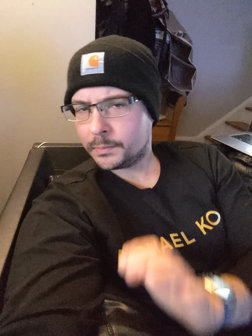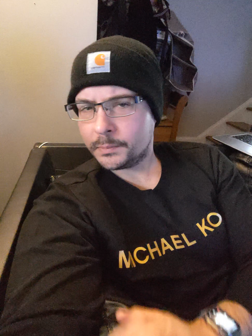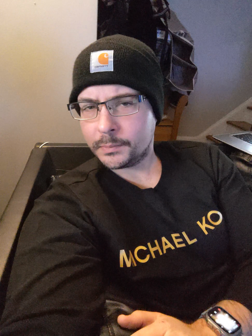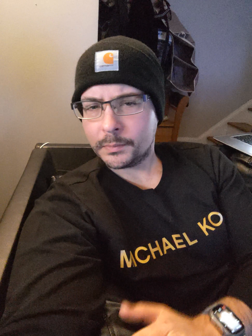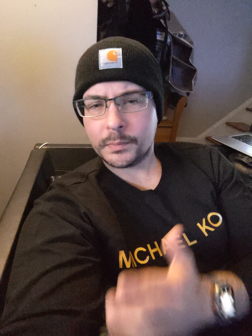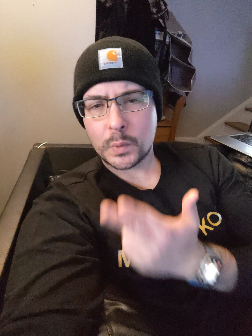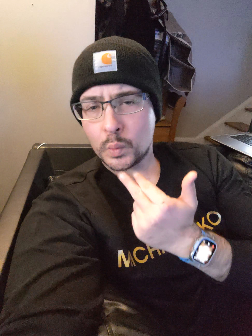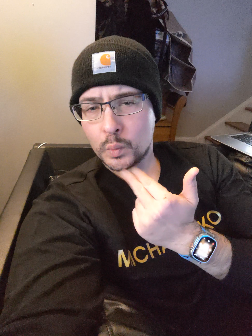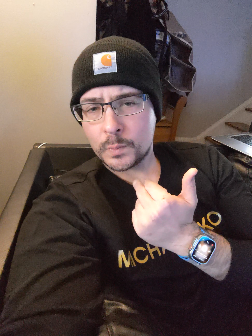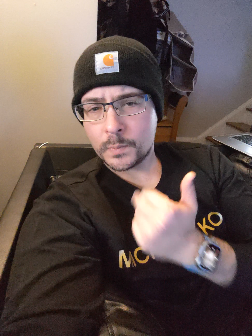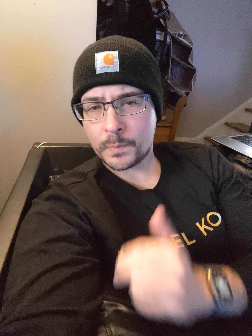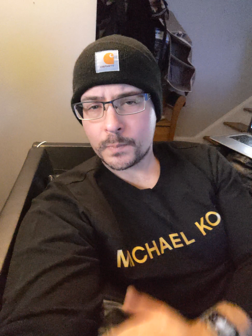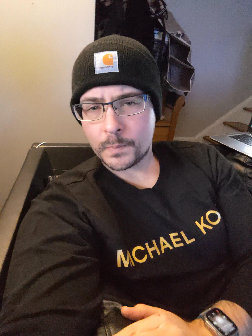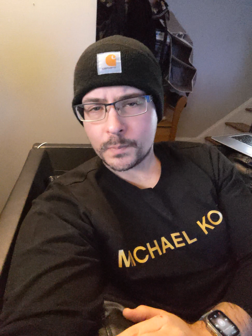cute